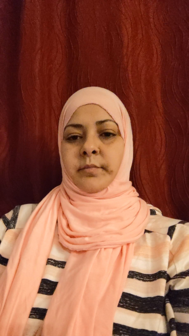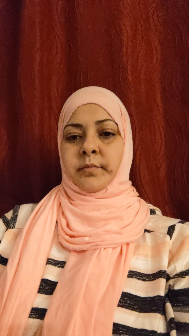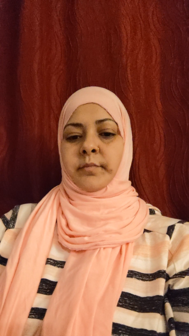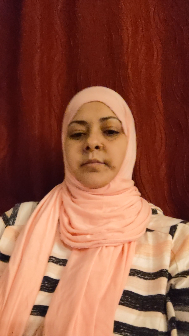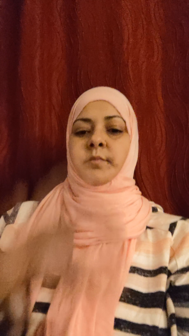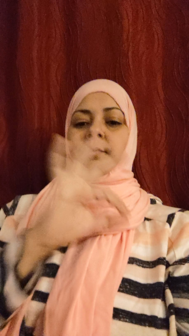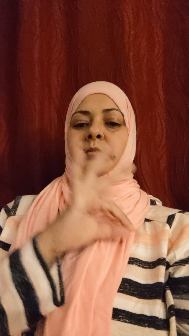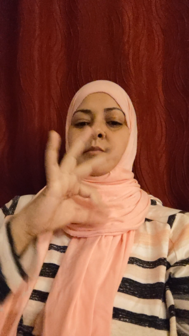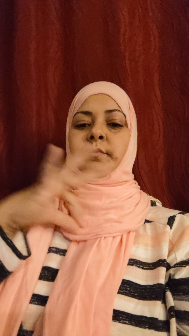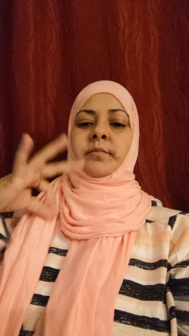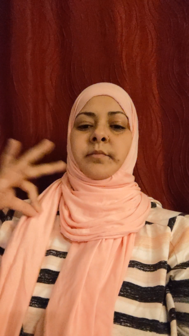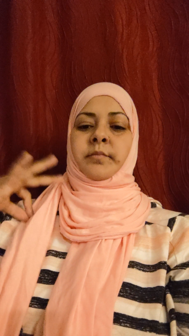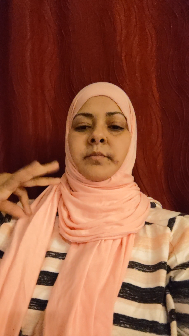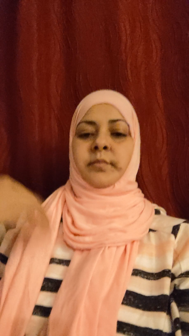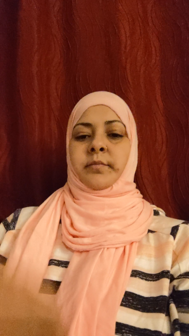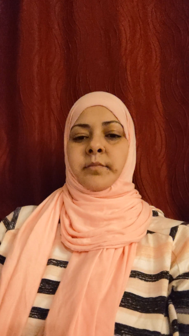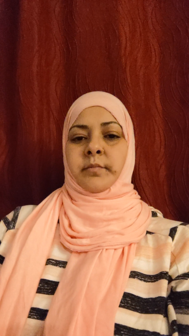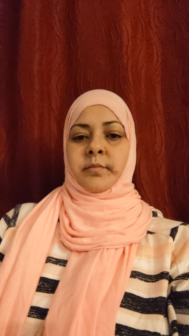beads